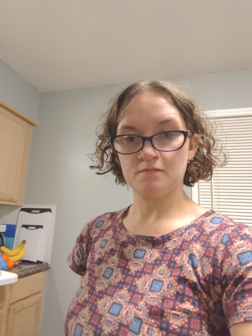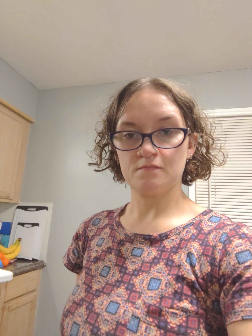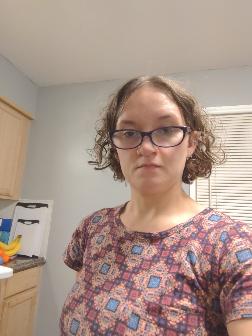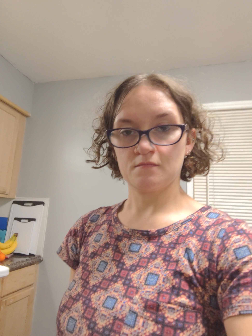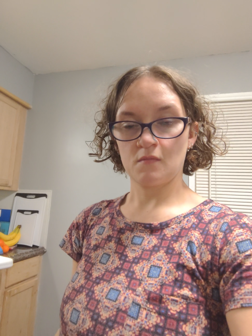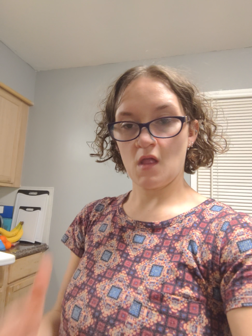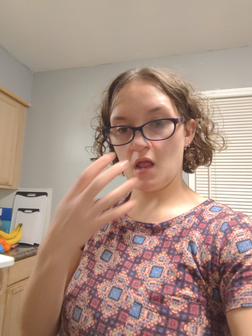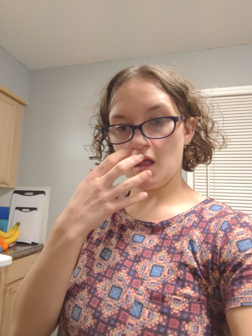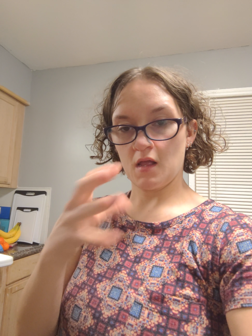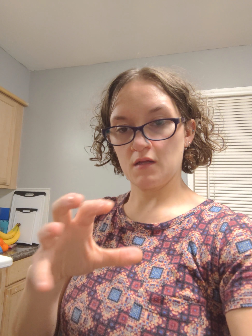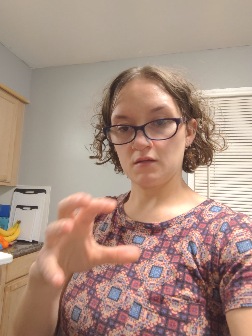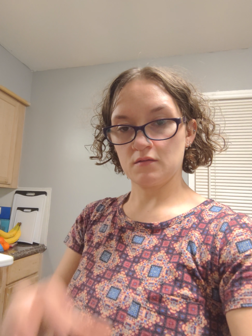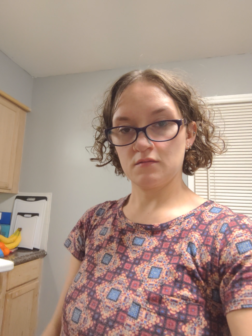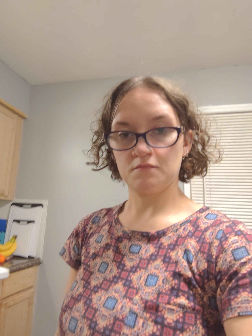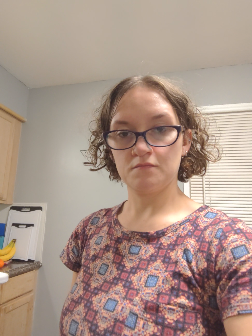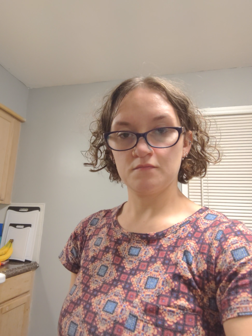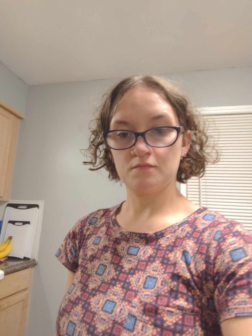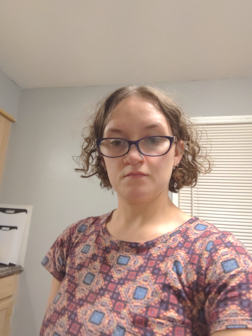hot